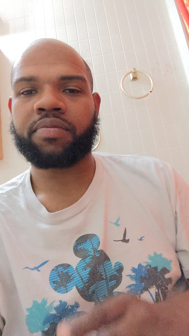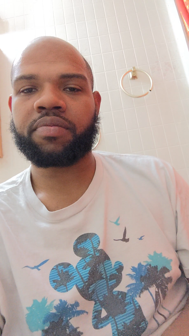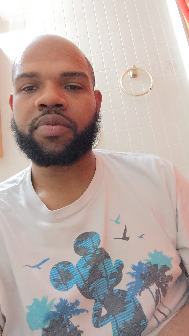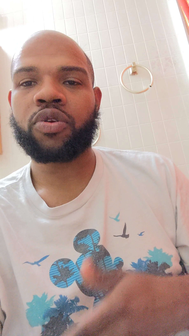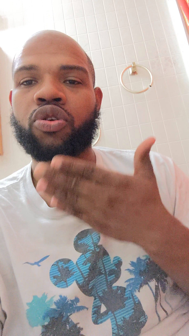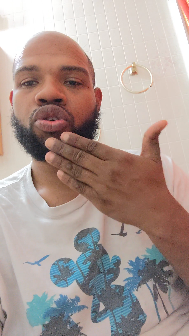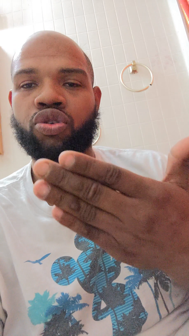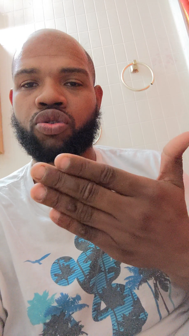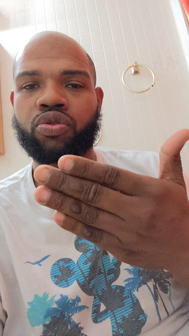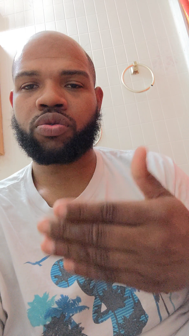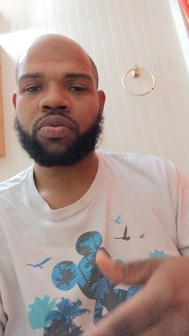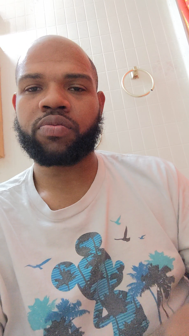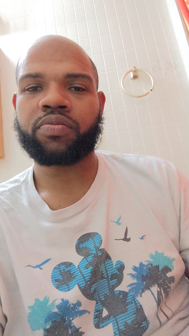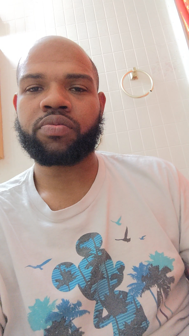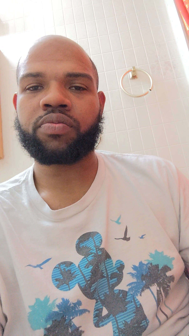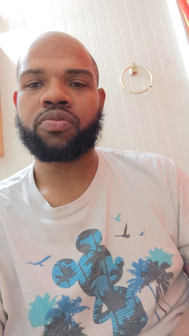good